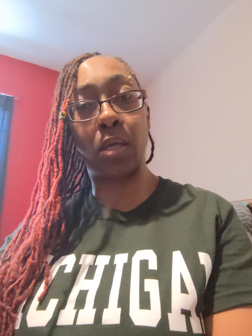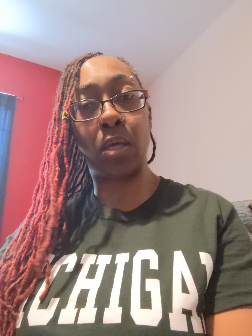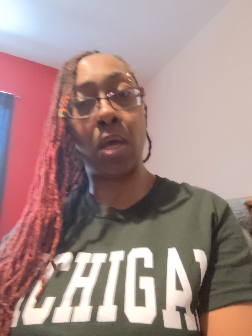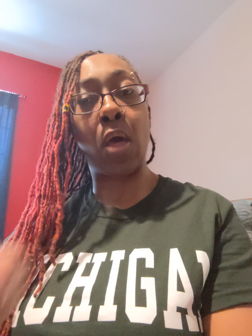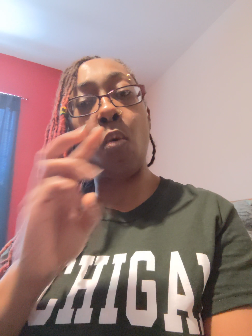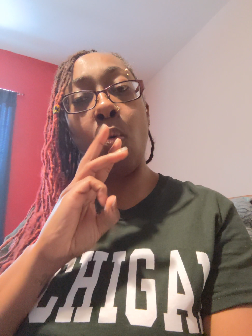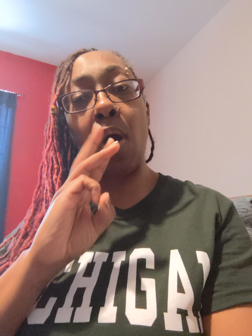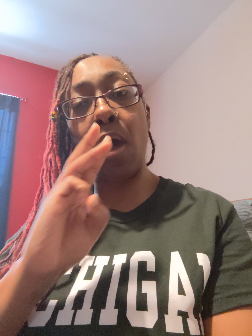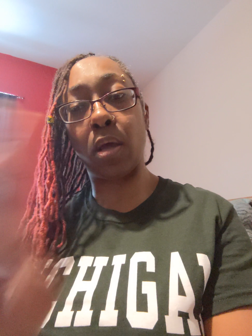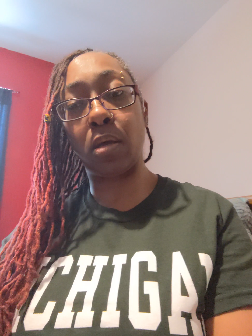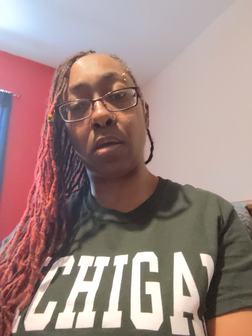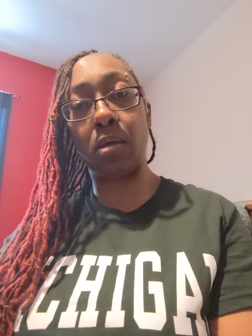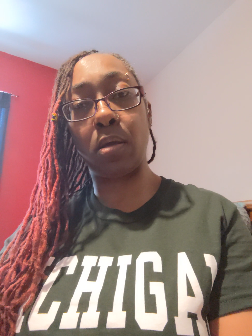water